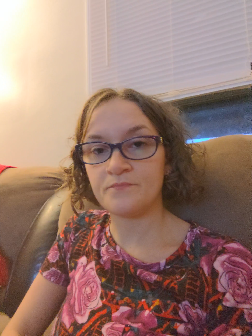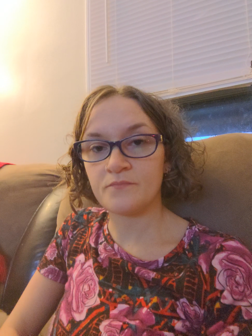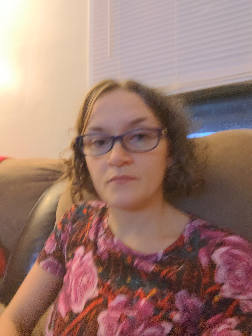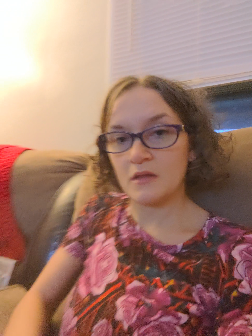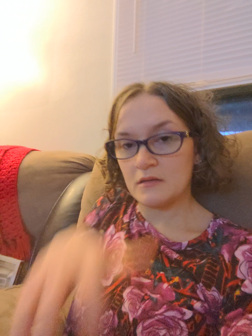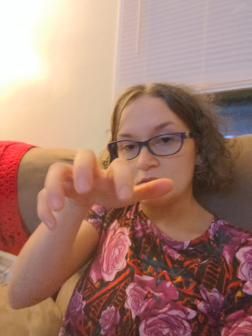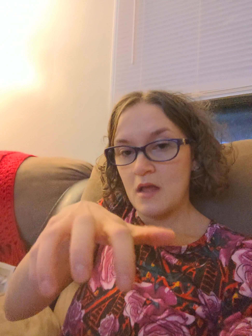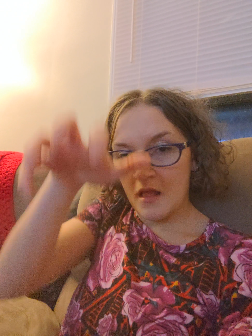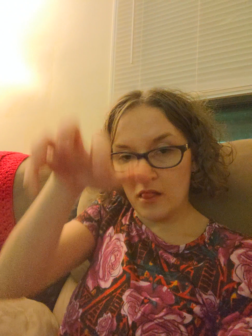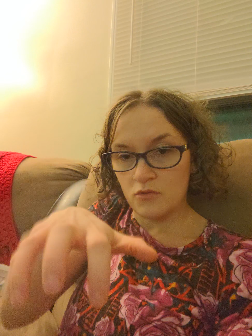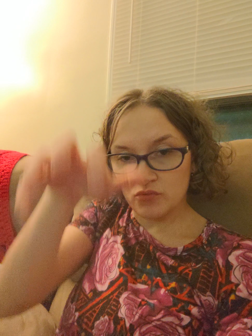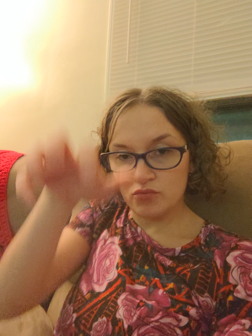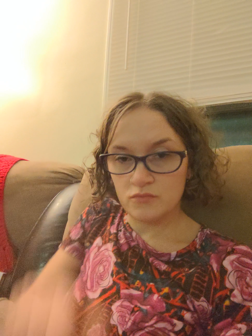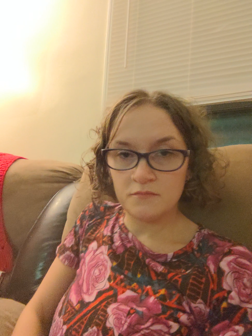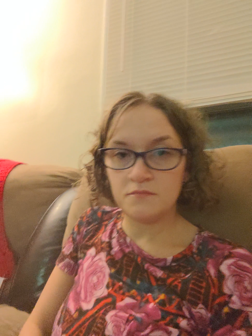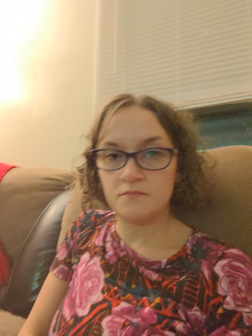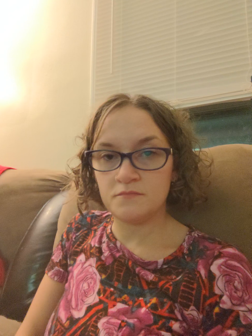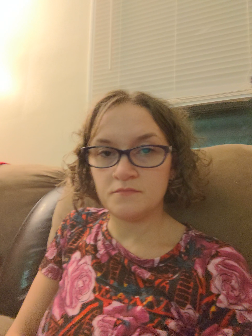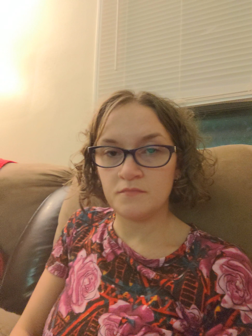alligator